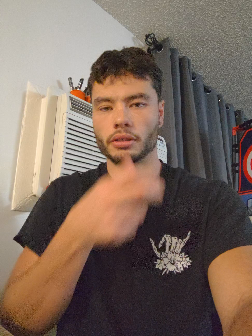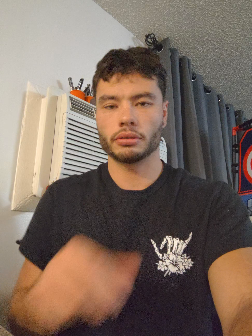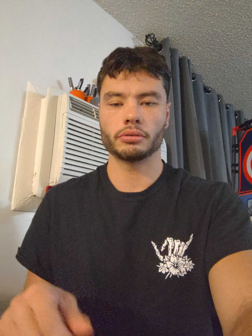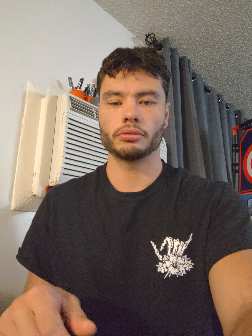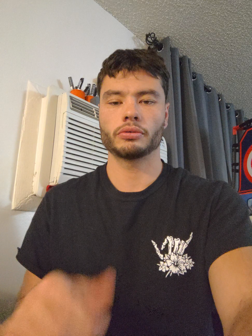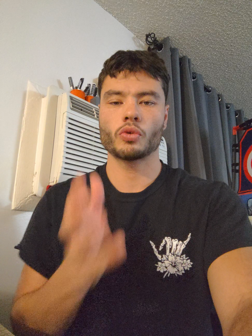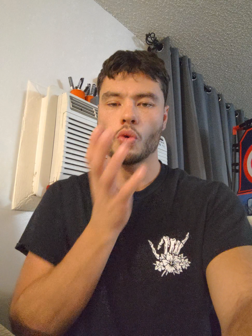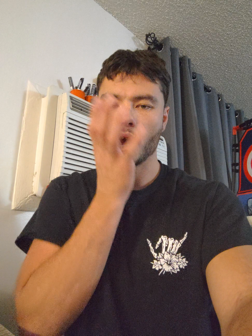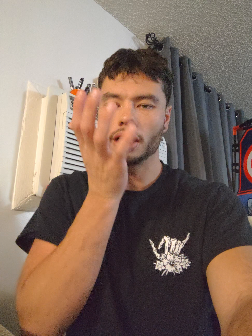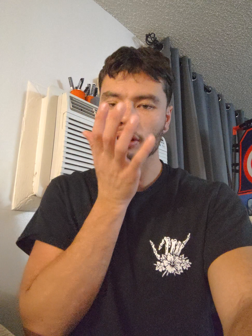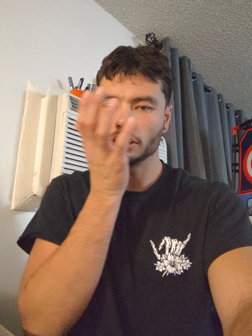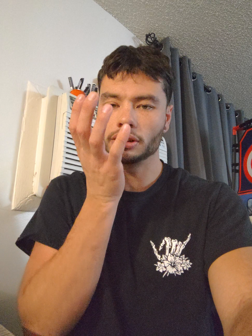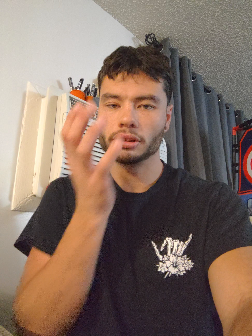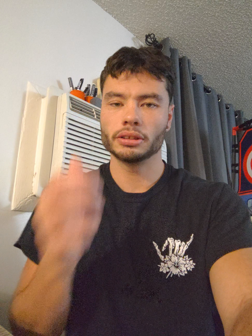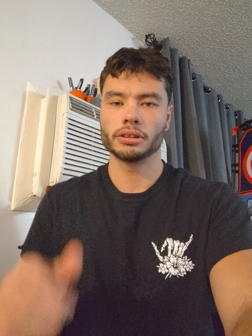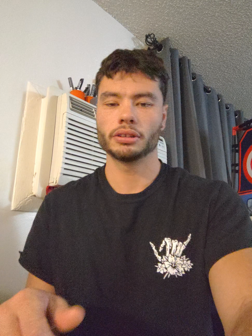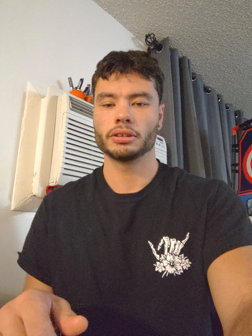grass